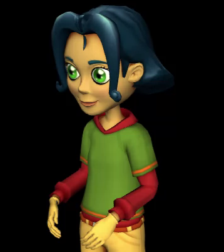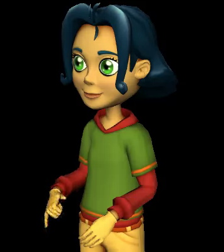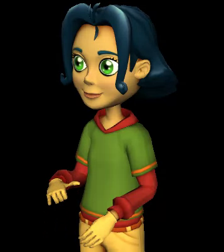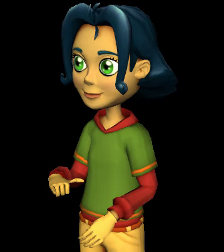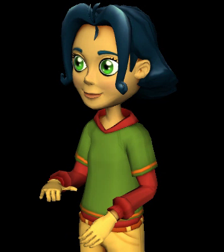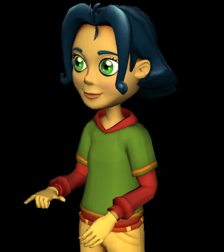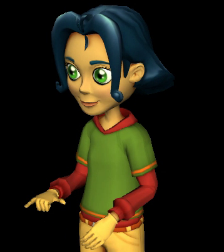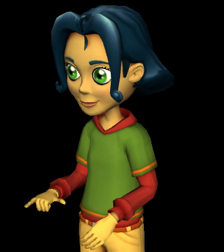أبدا